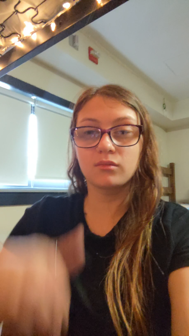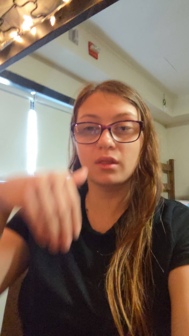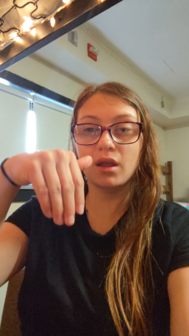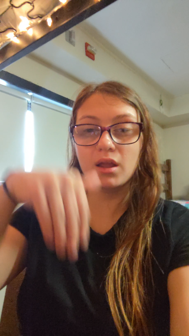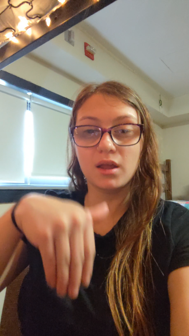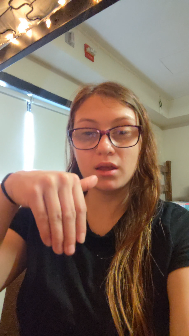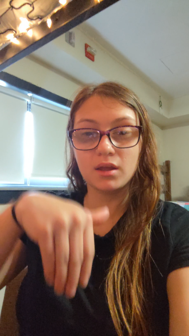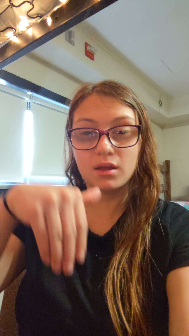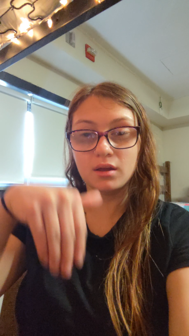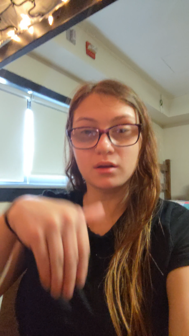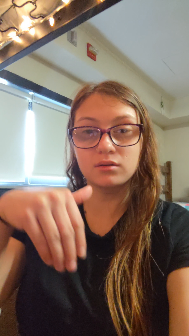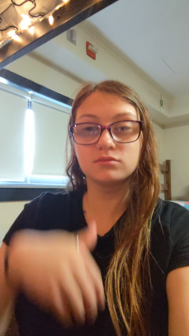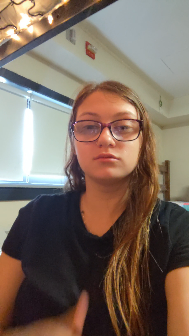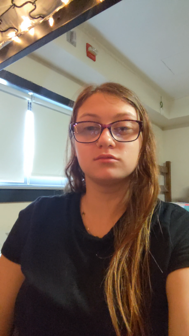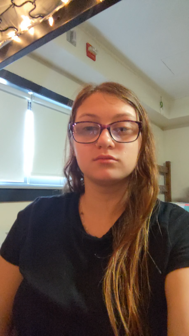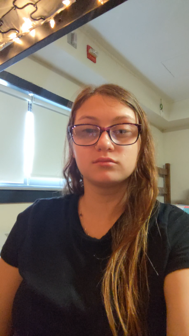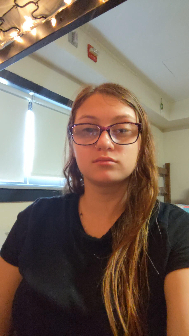night night